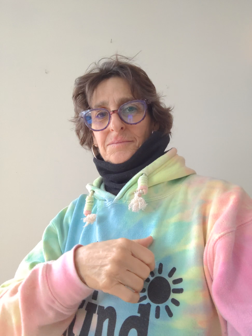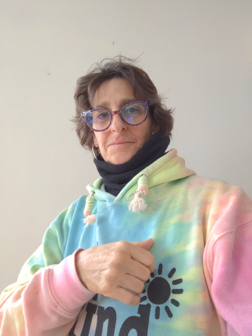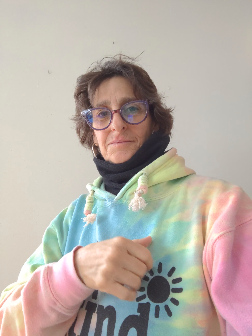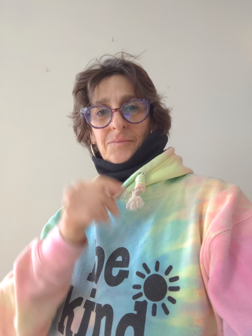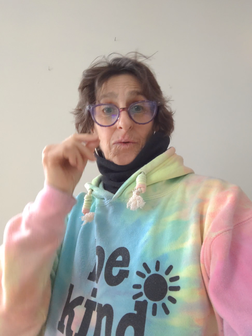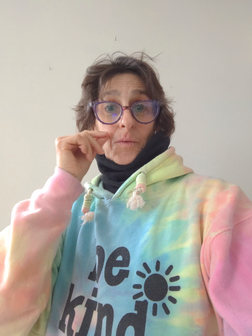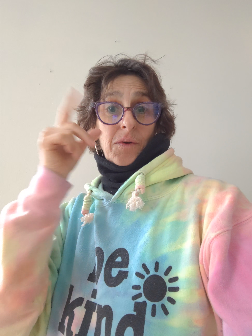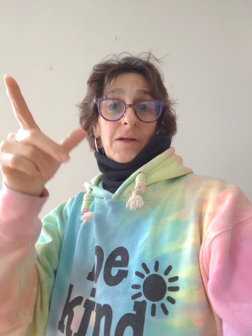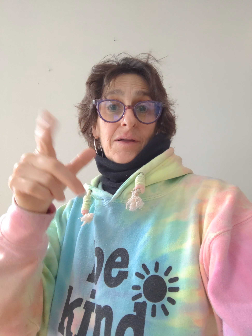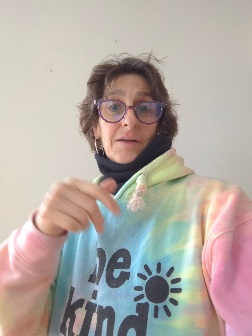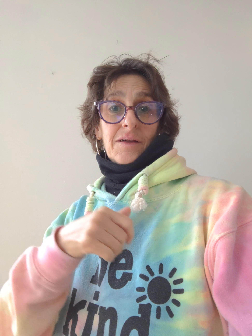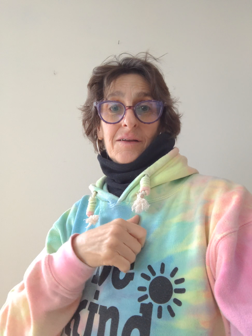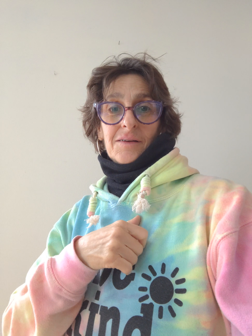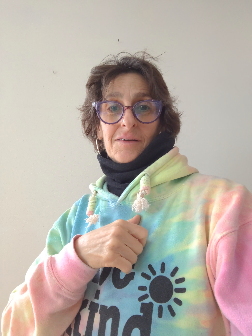awake